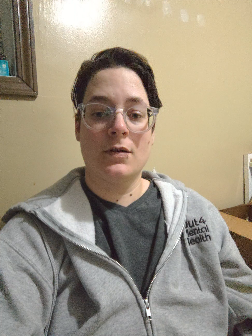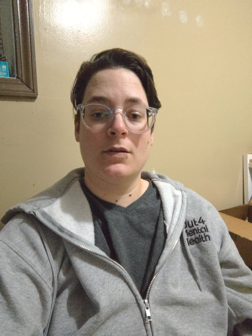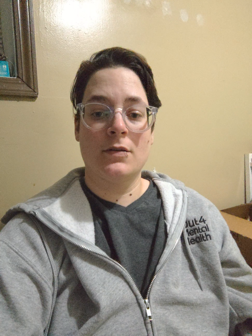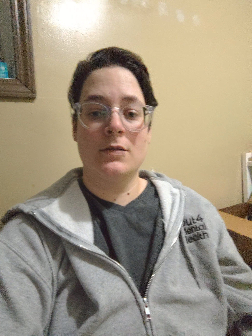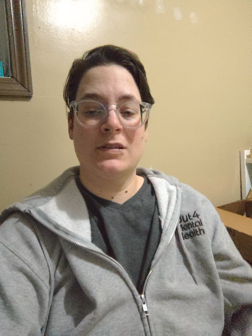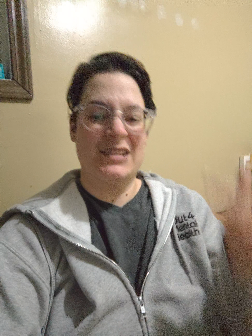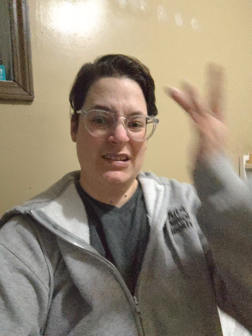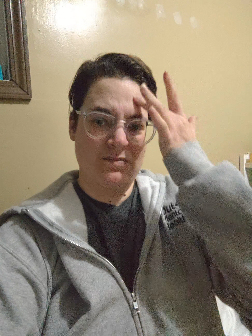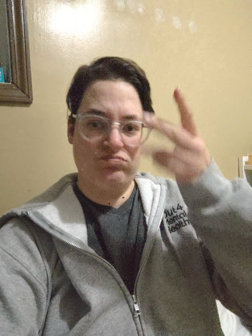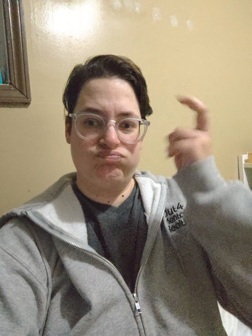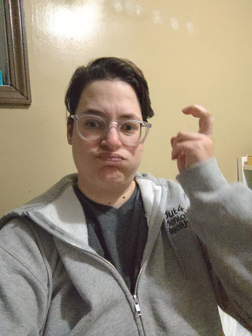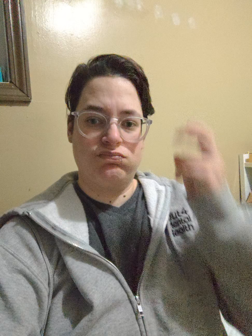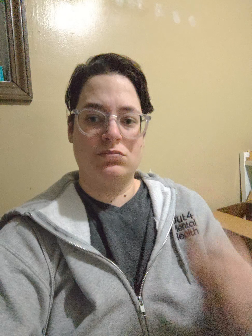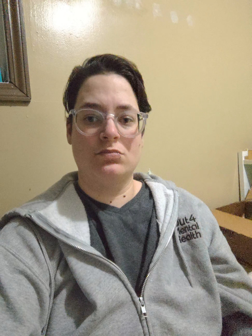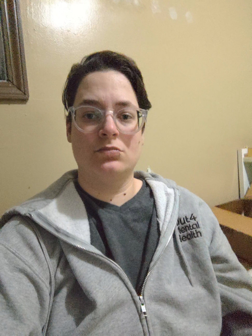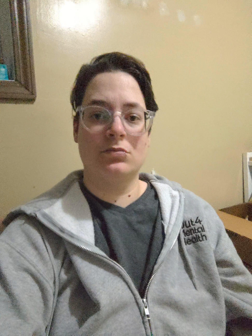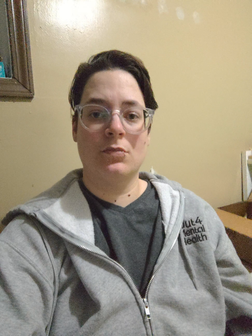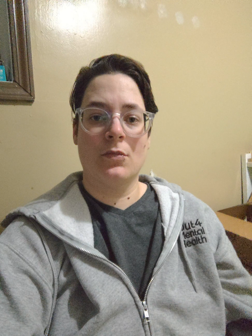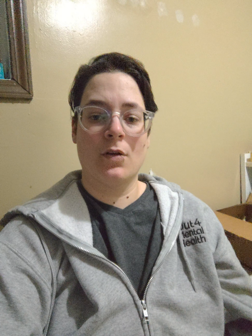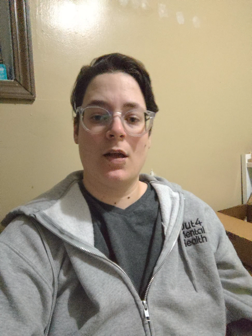sick